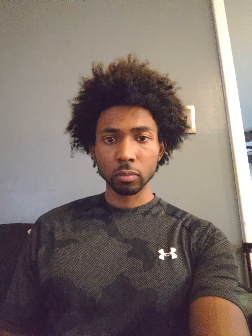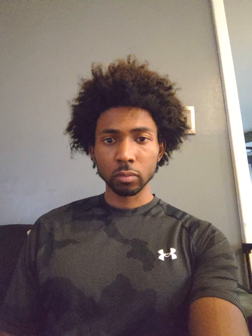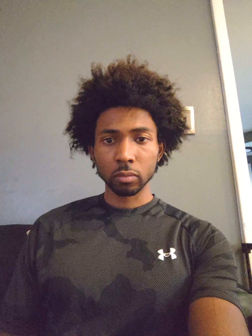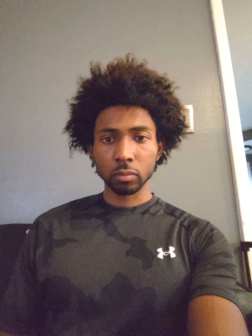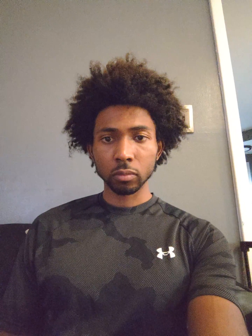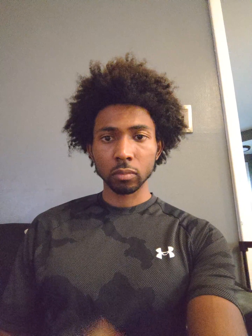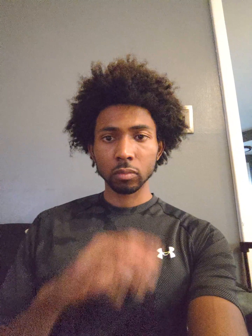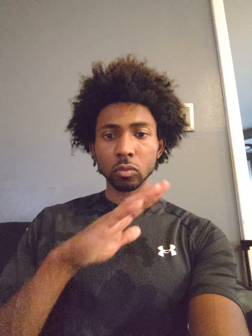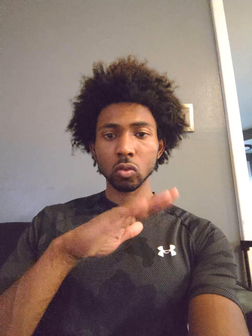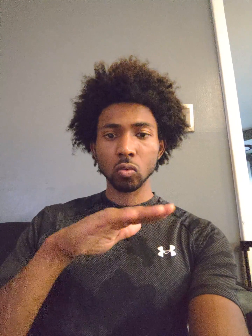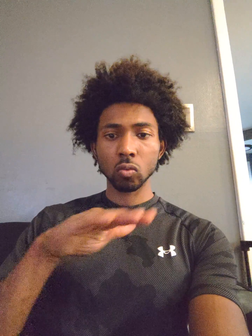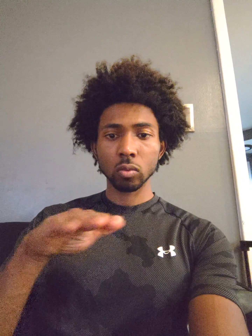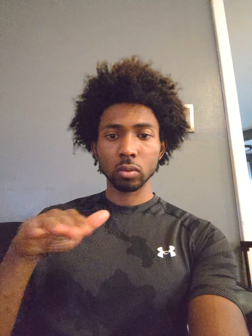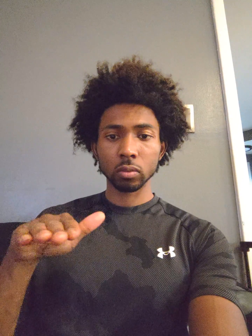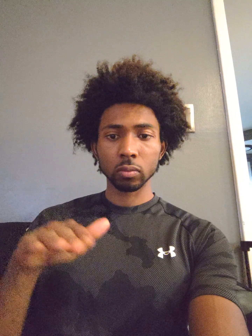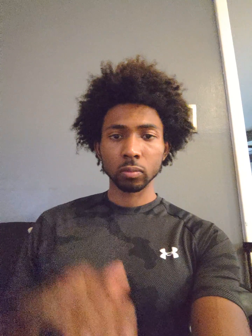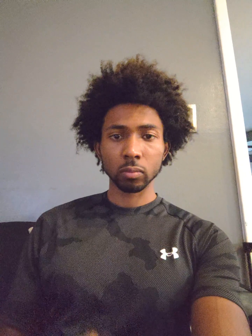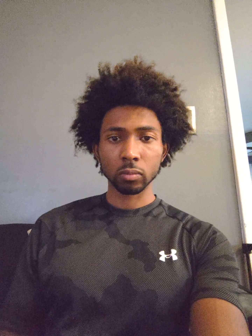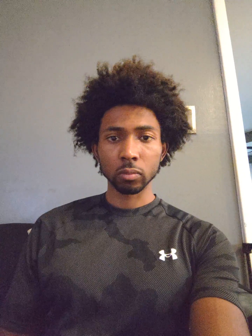children